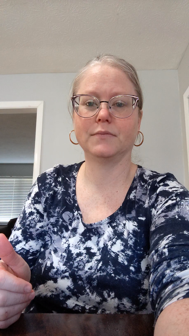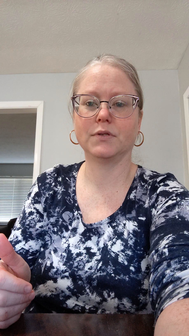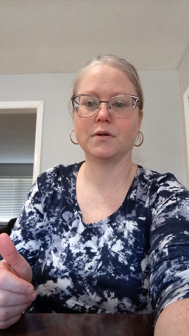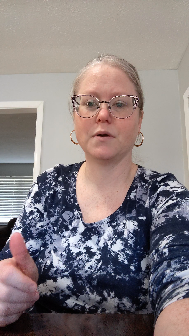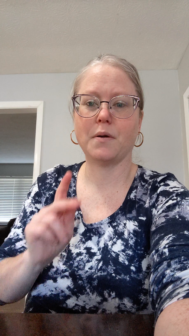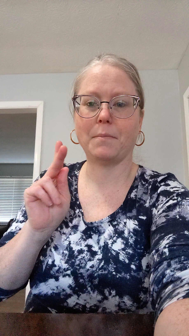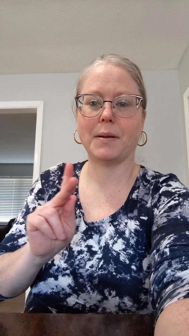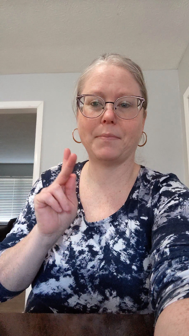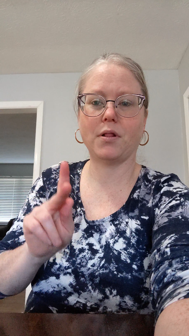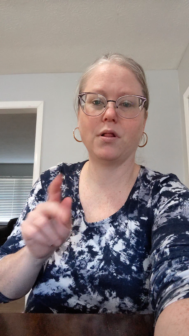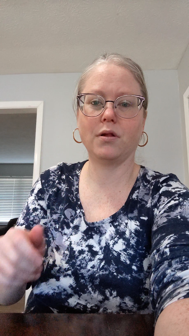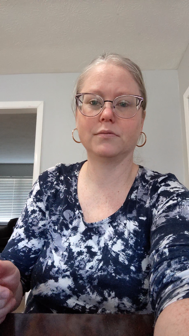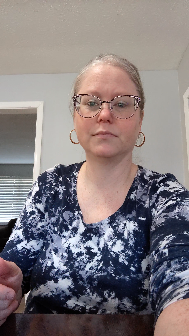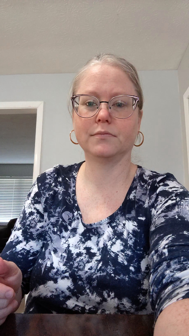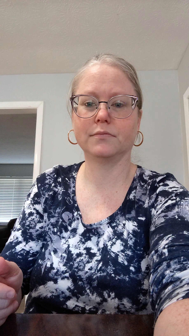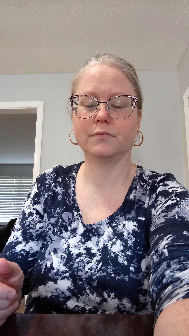people